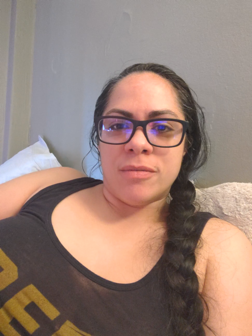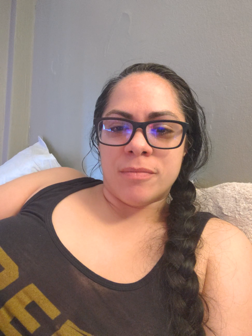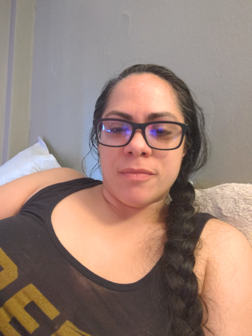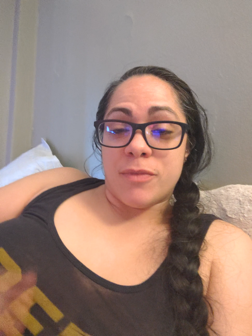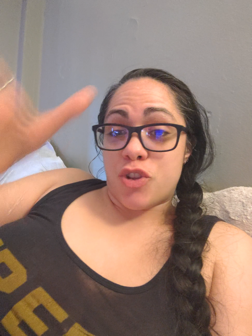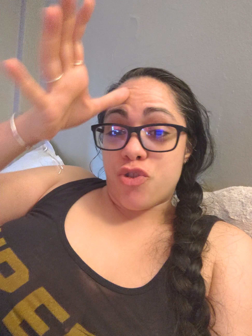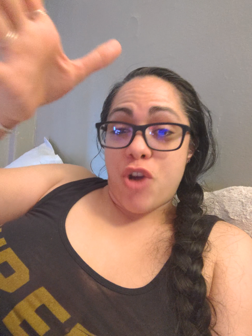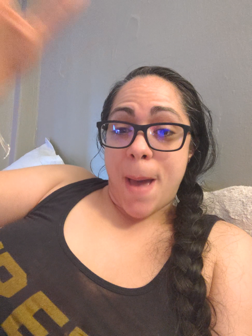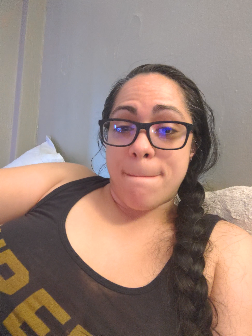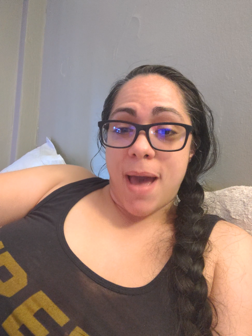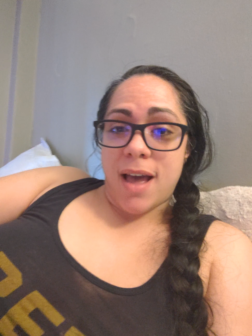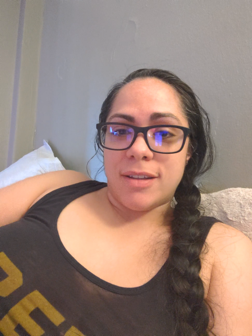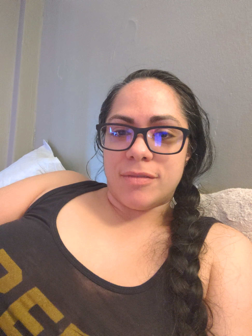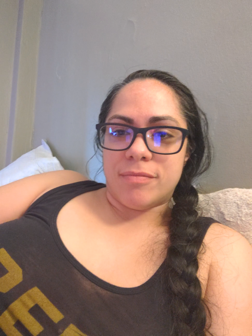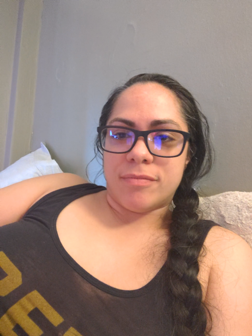grandpa